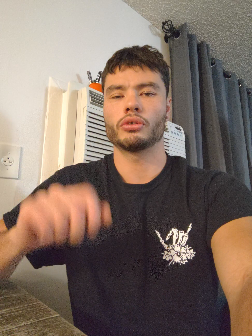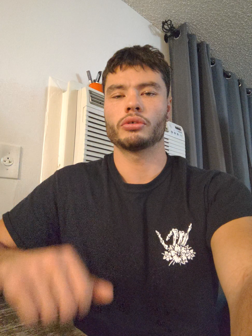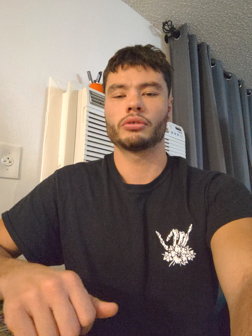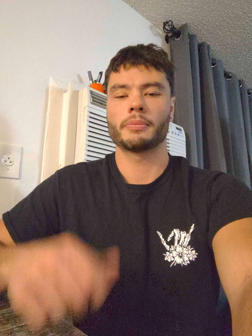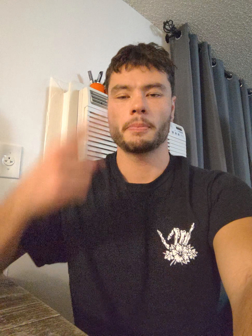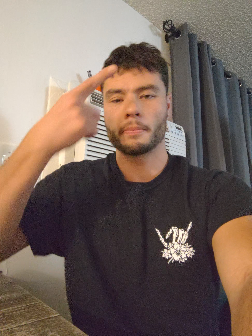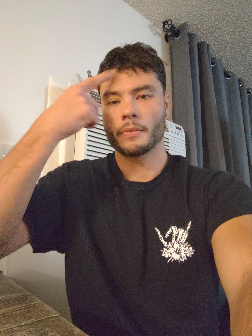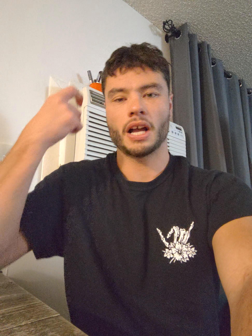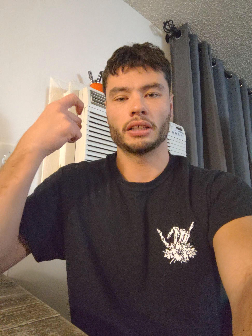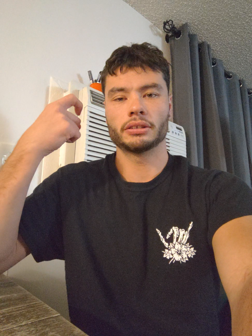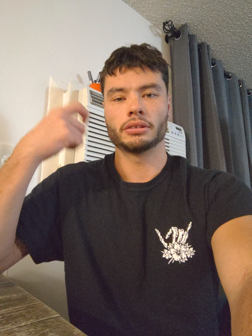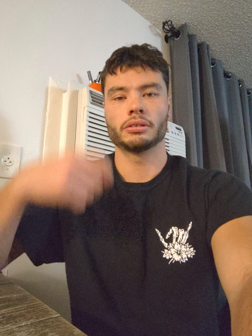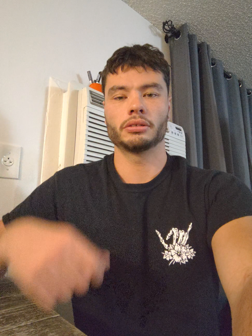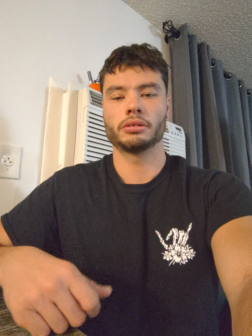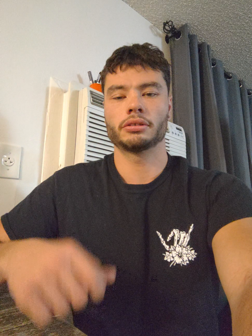because